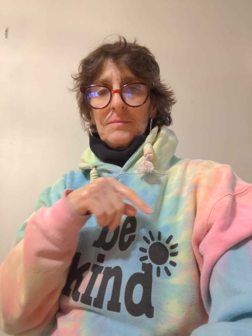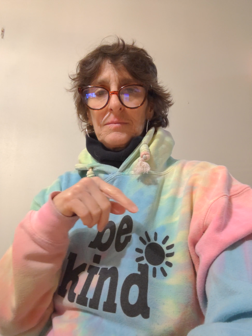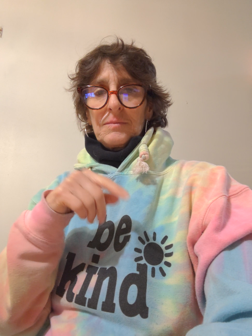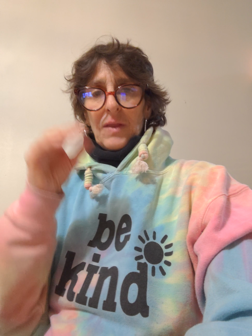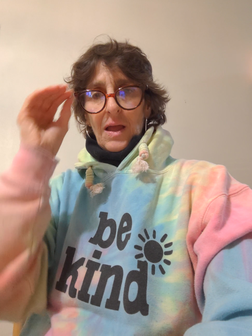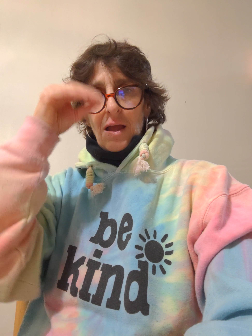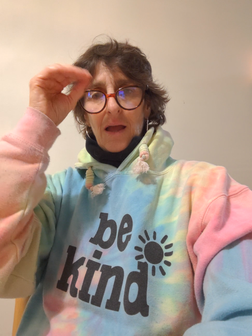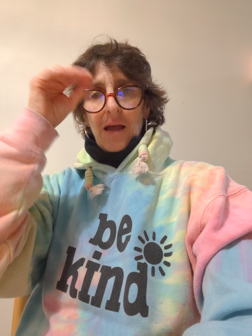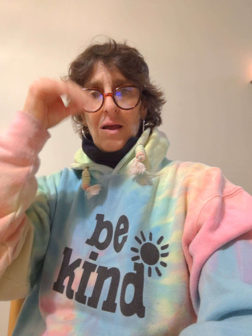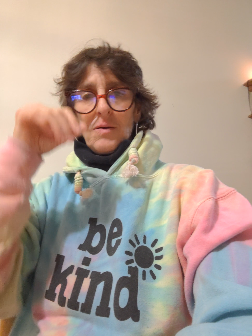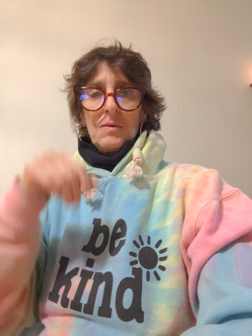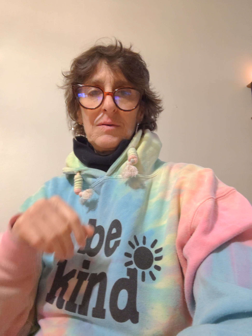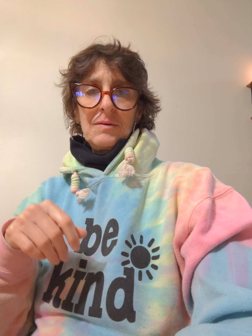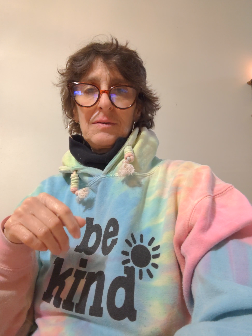owl